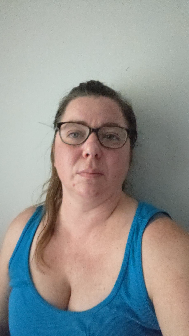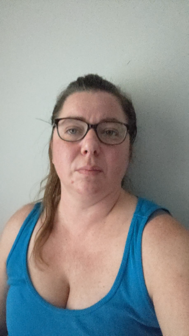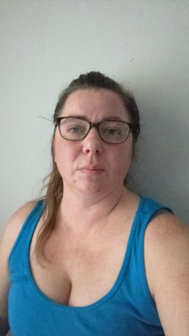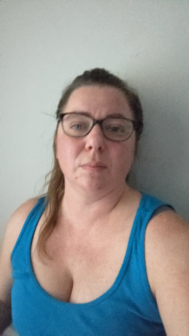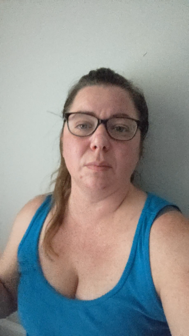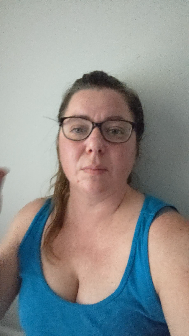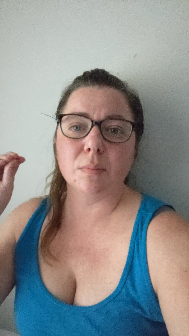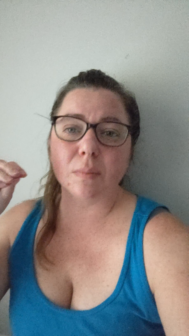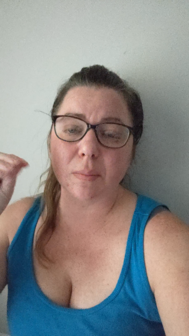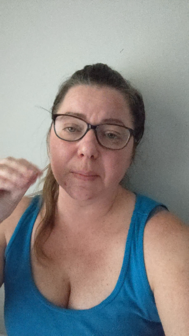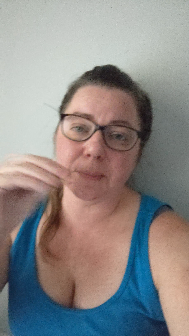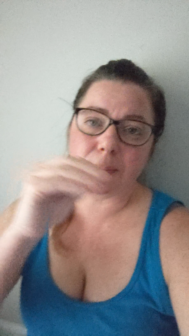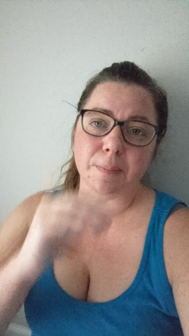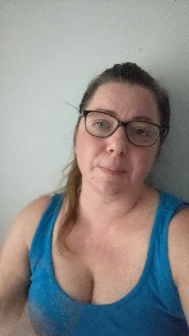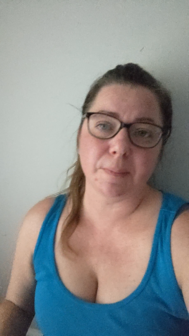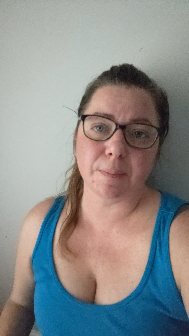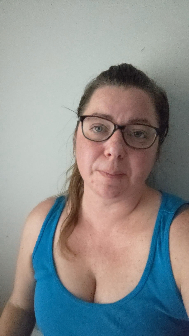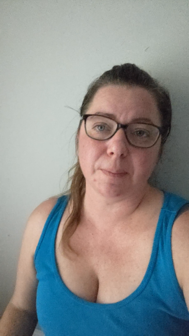dinosaur